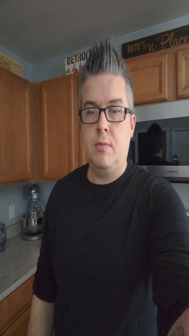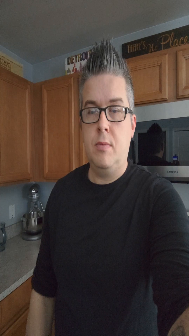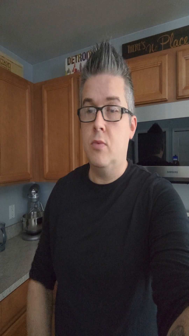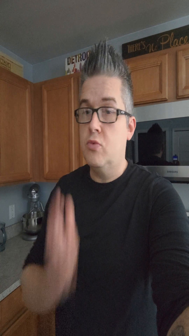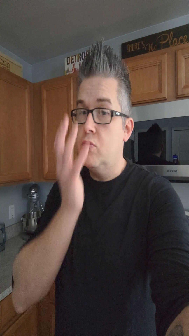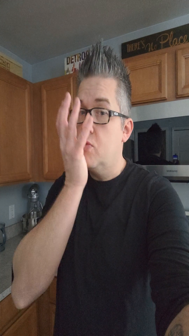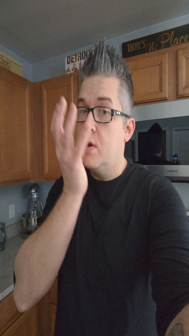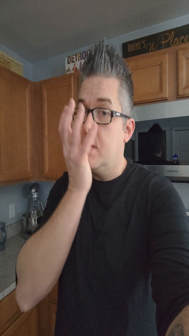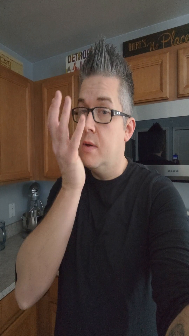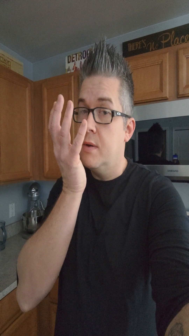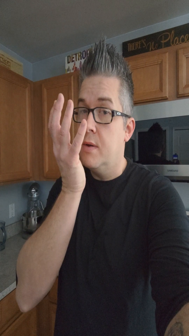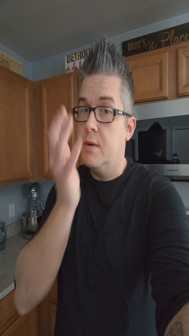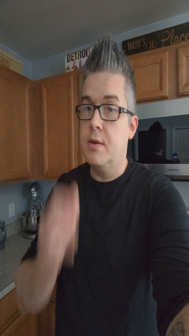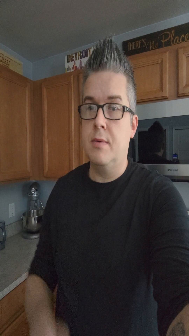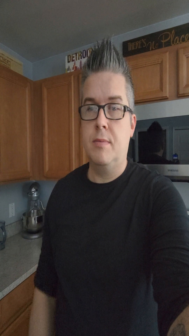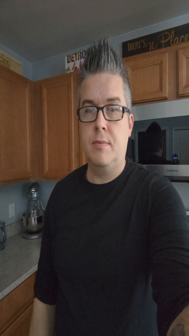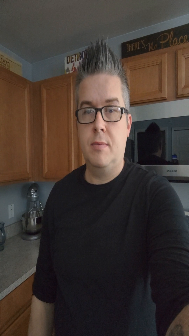grass